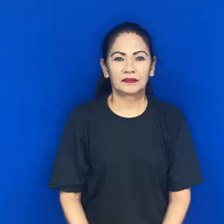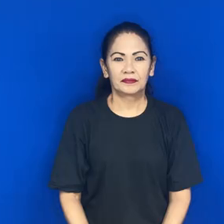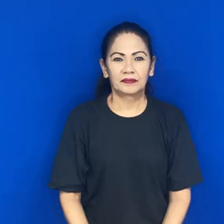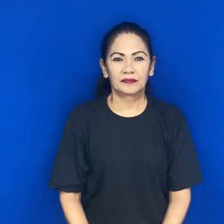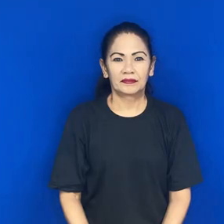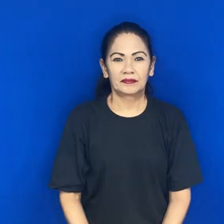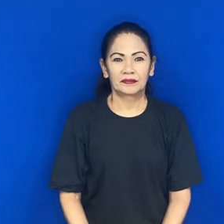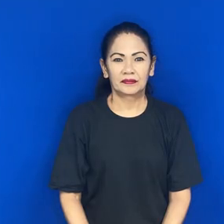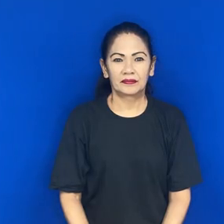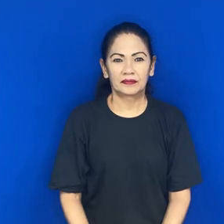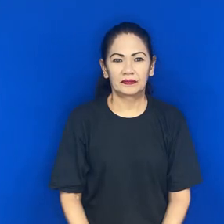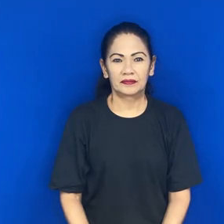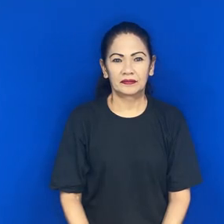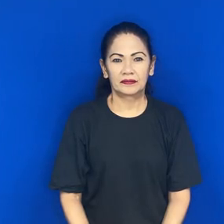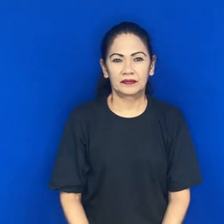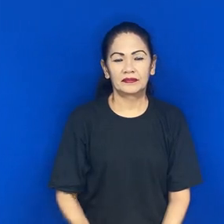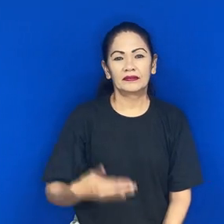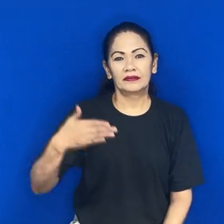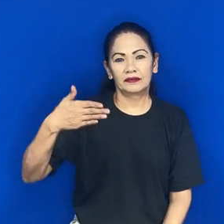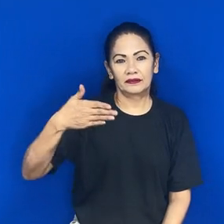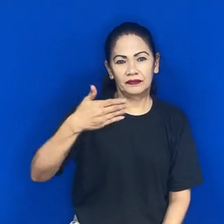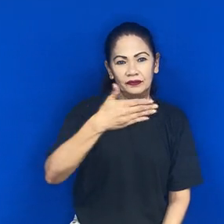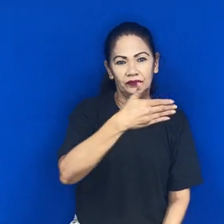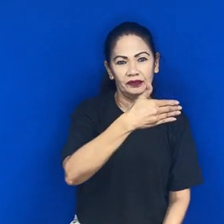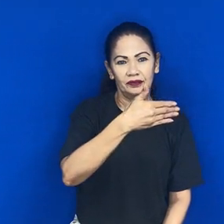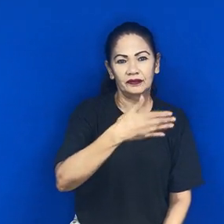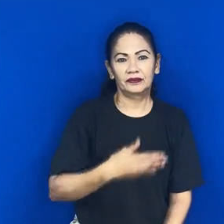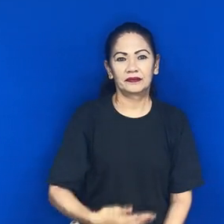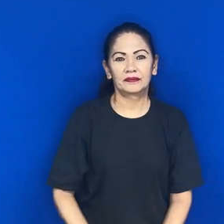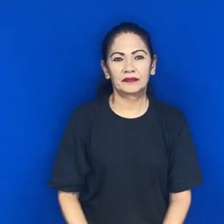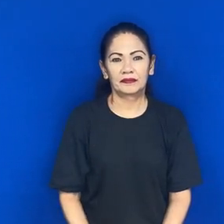fish